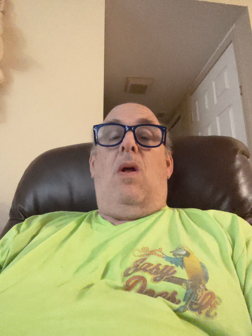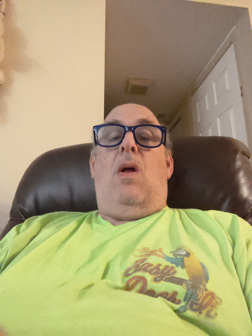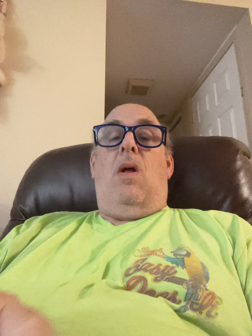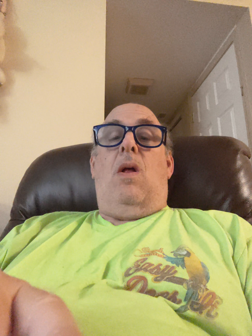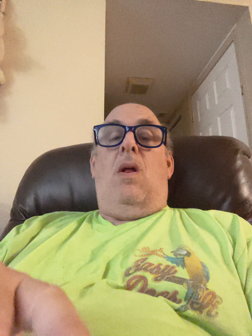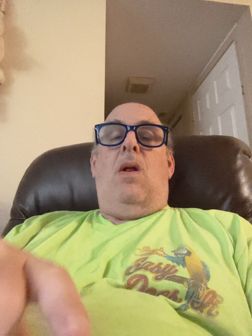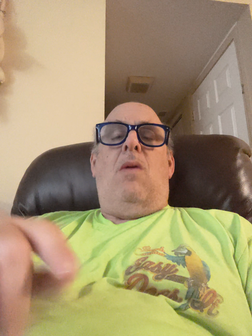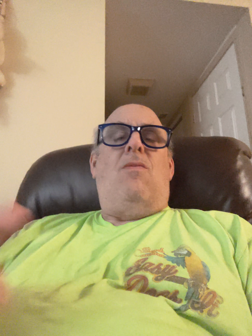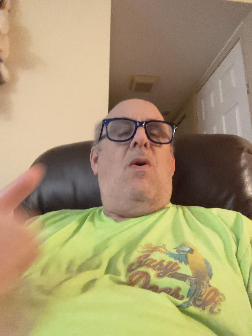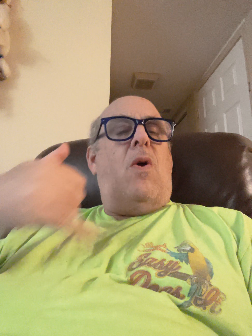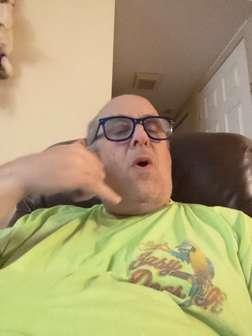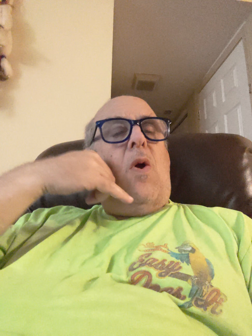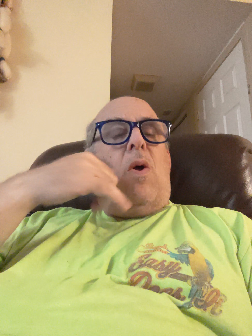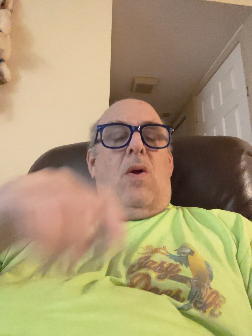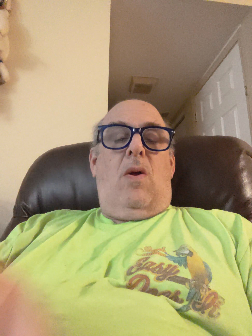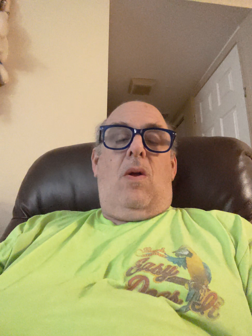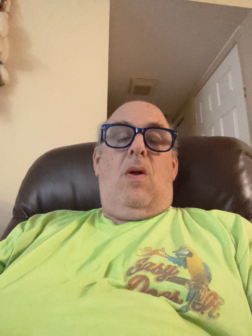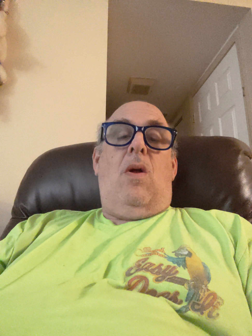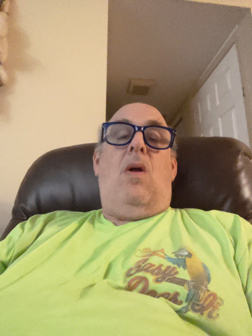call on the phone